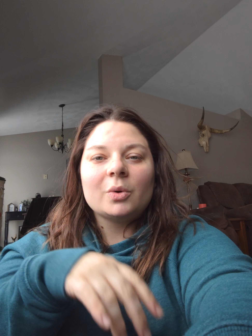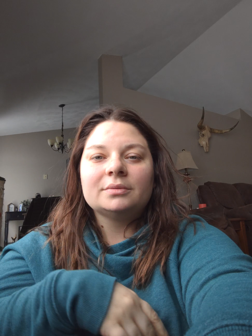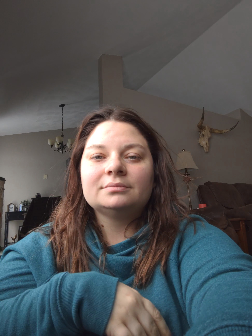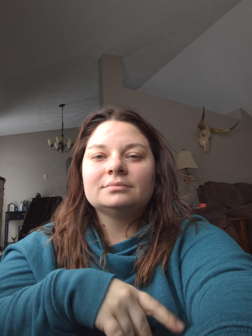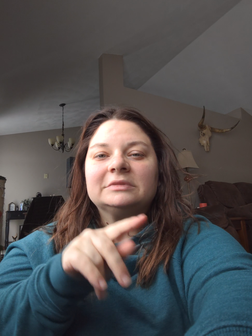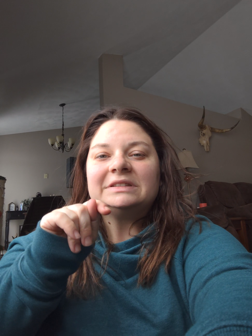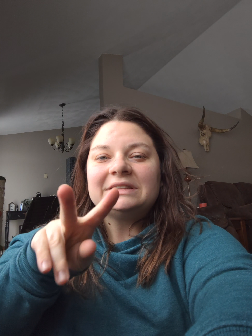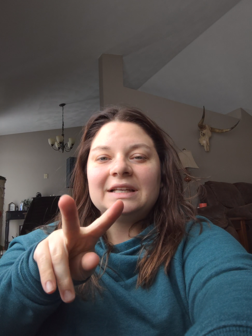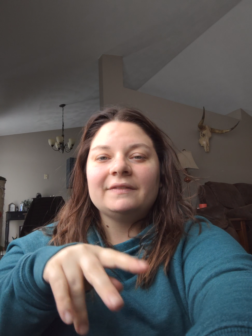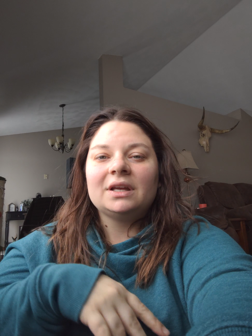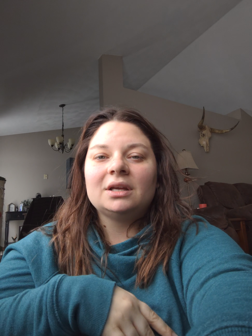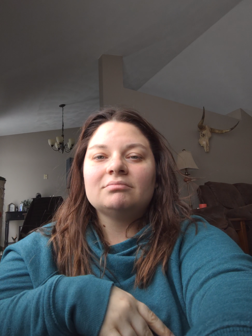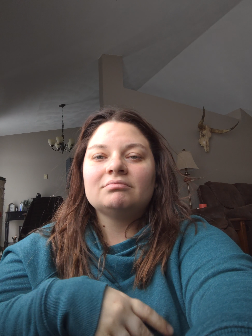TV